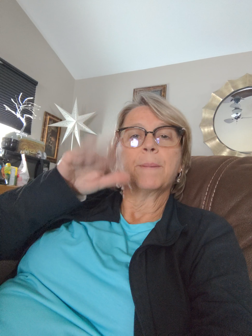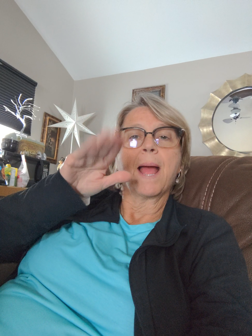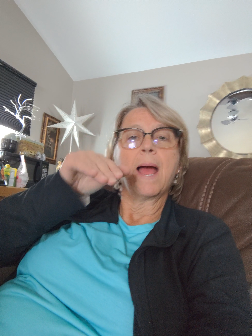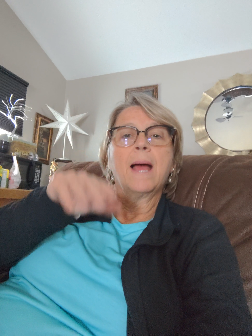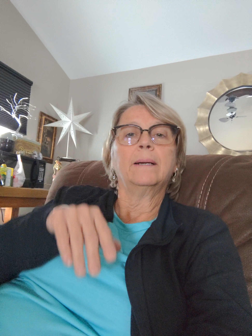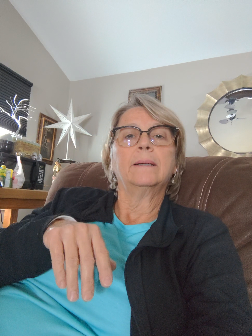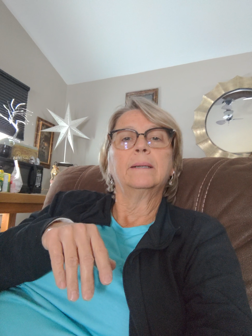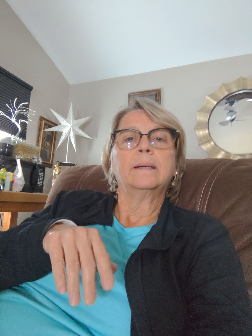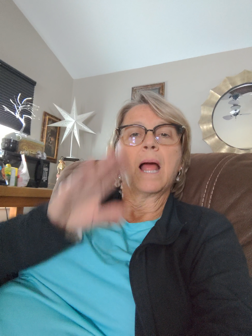bye